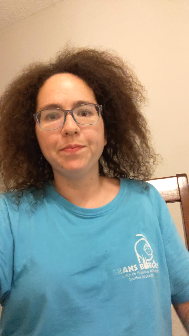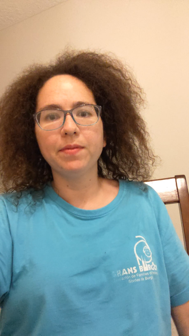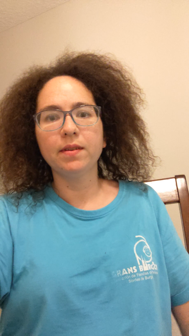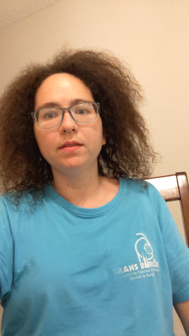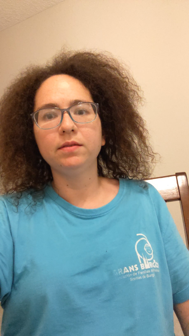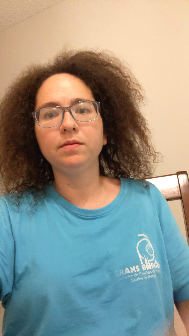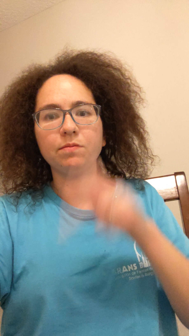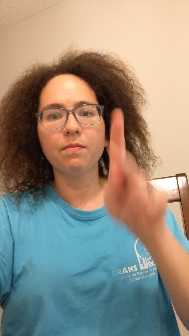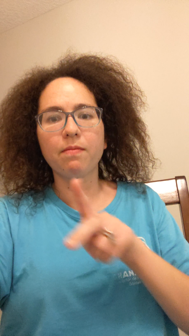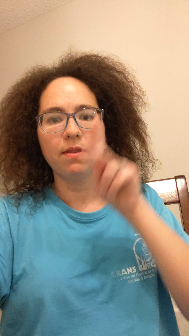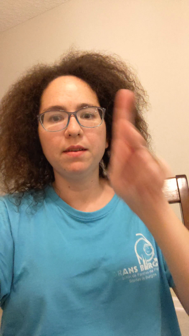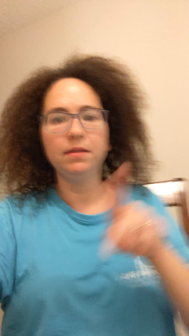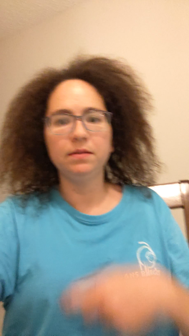people